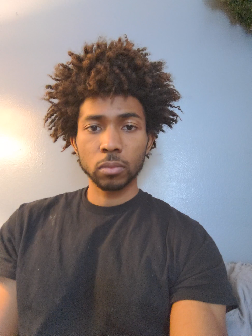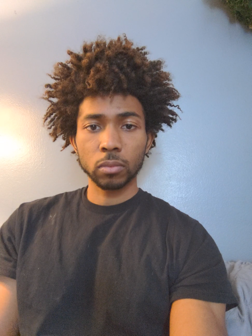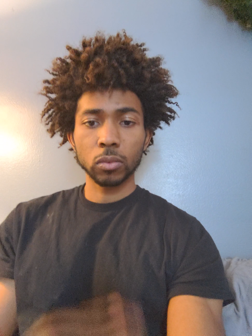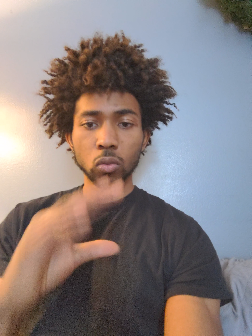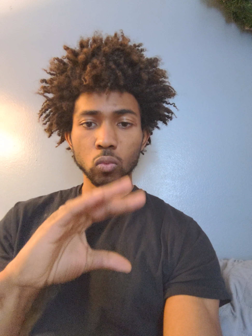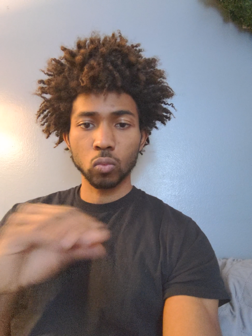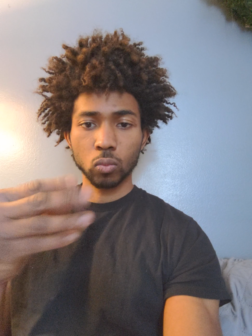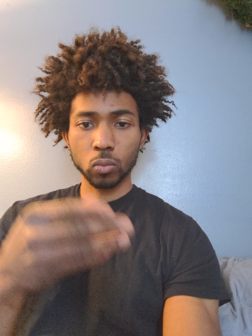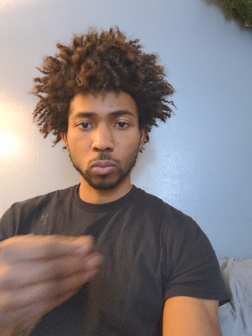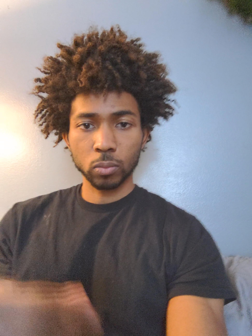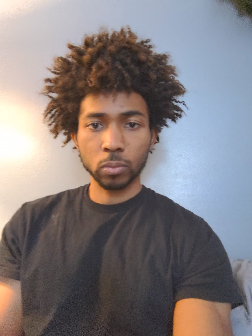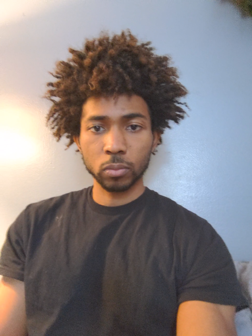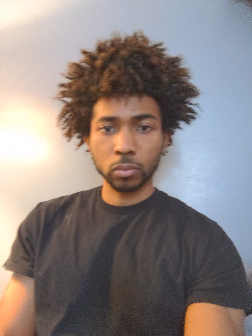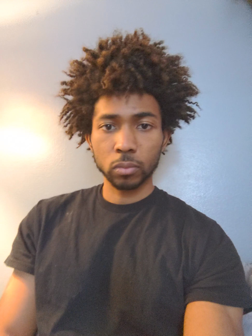story